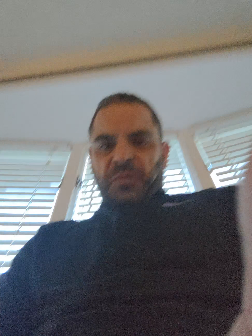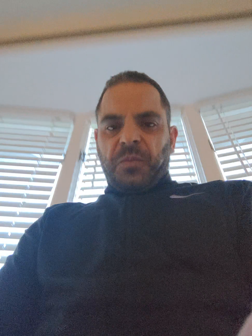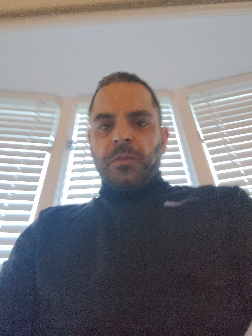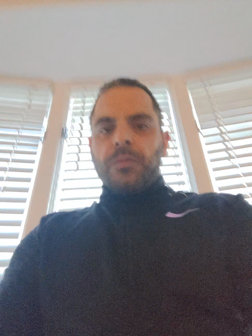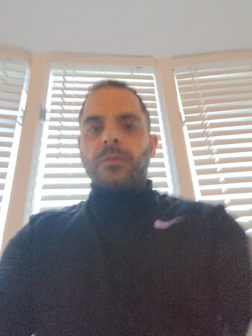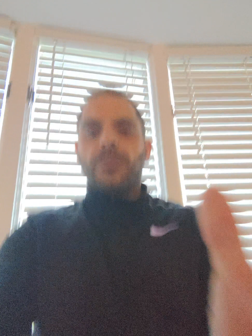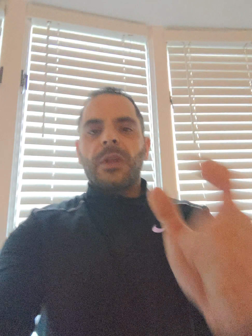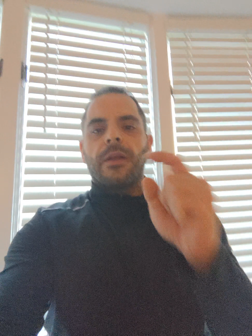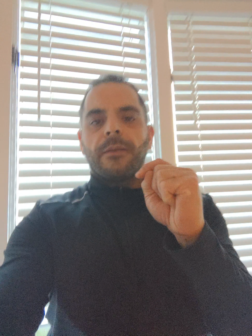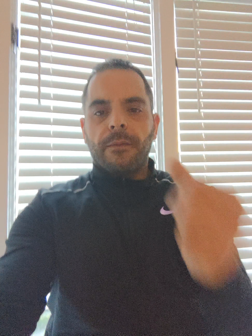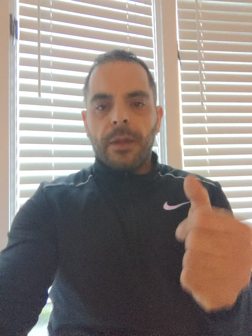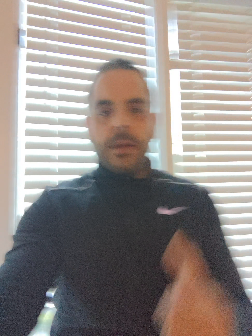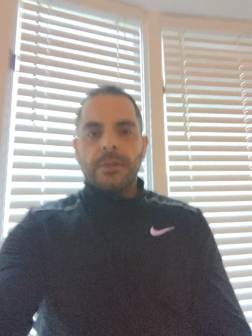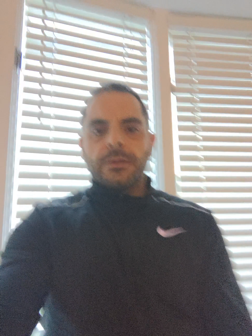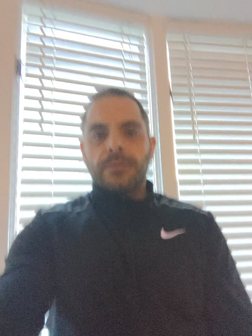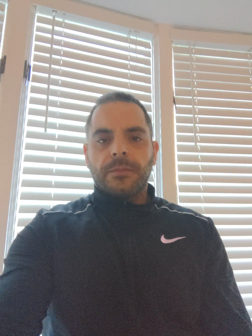fast